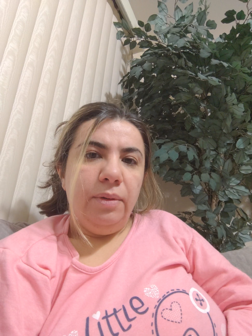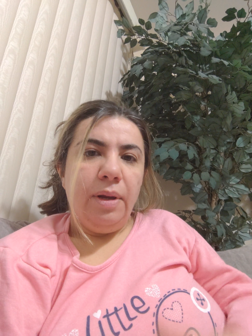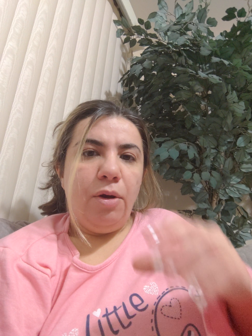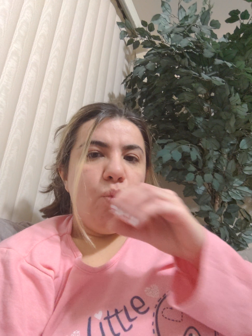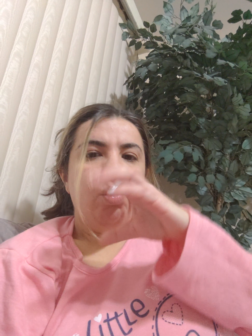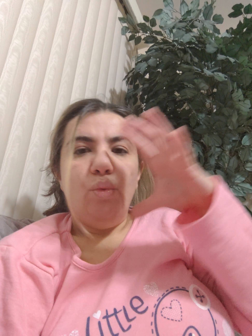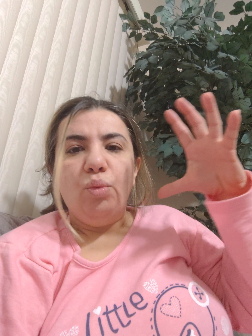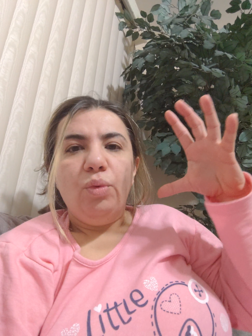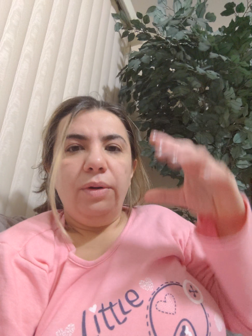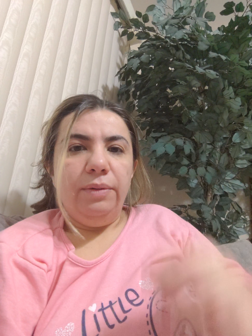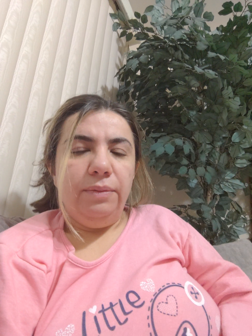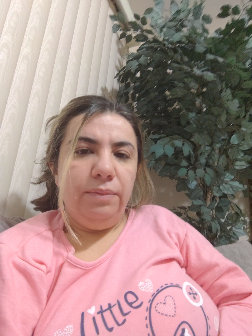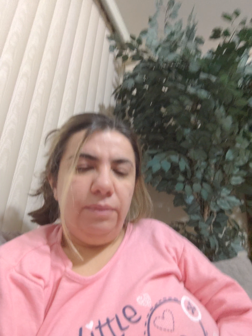balloon